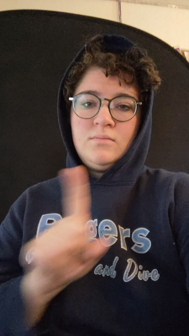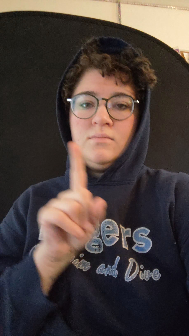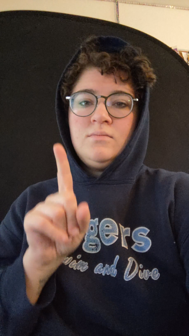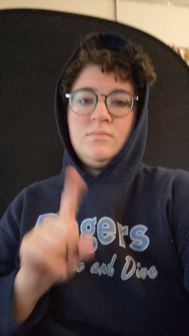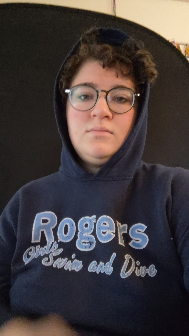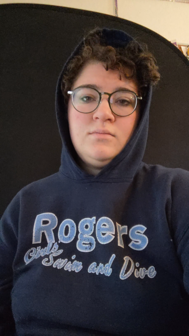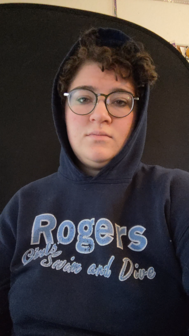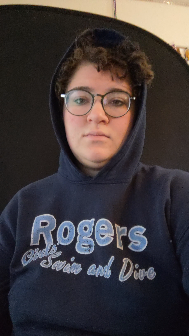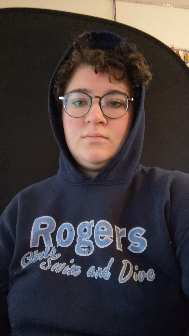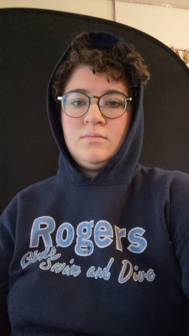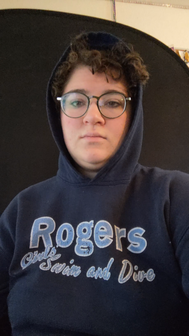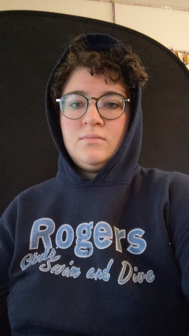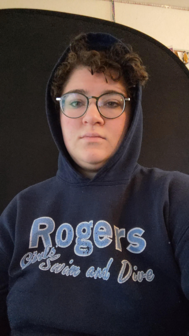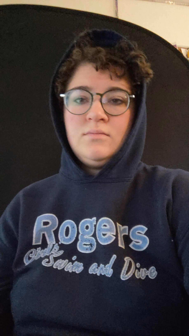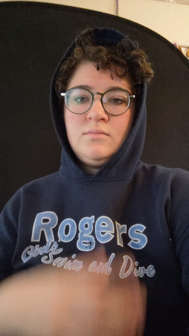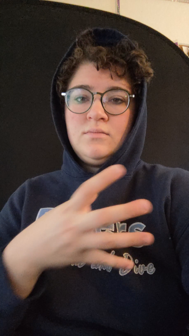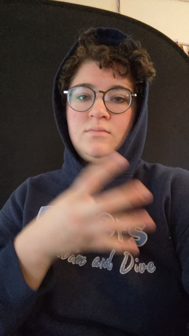a lot